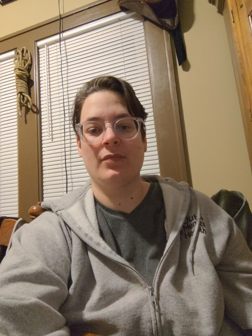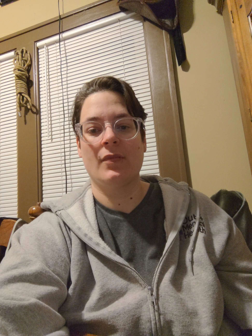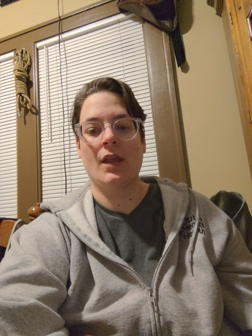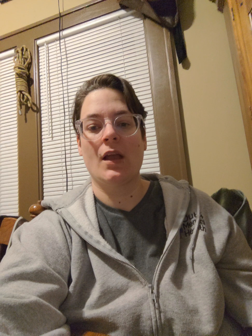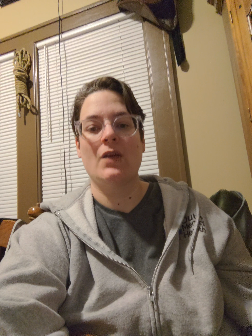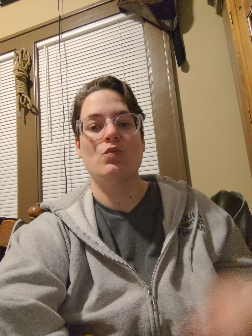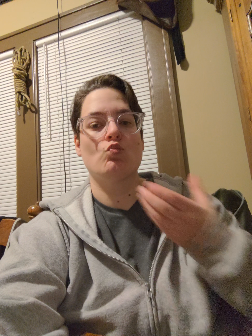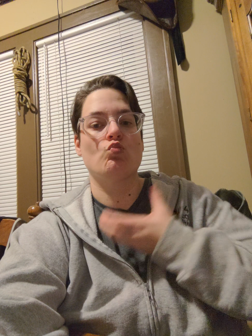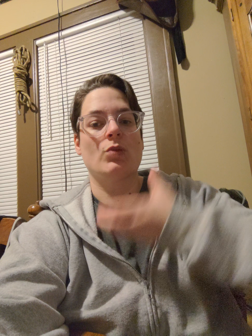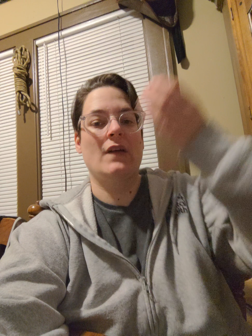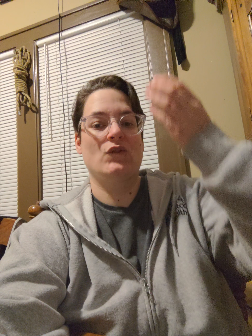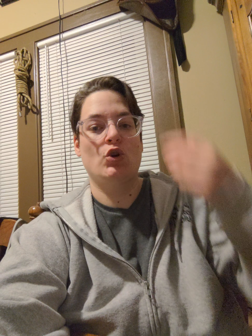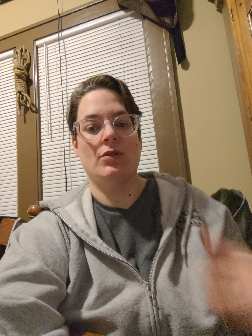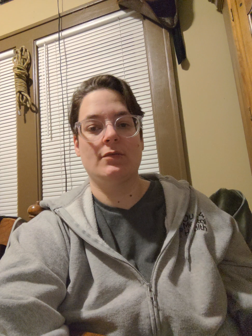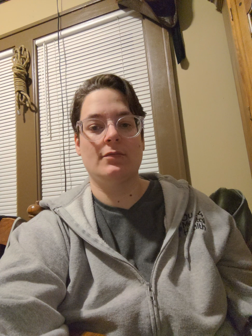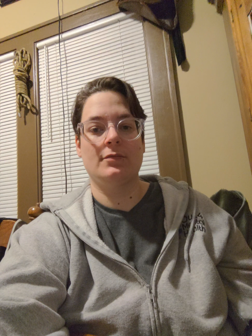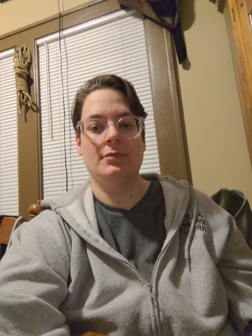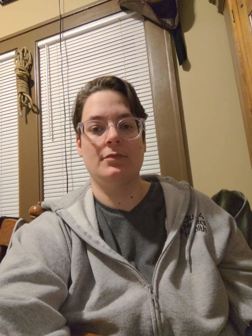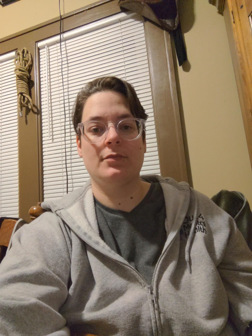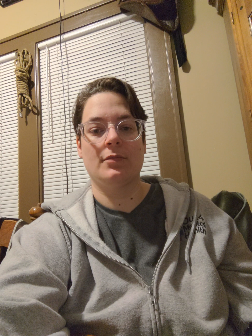giraffe